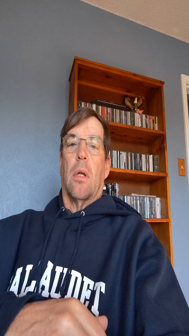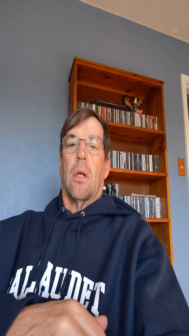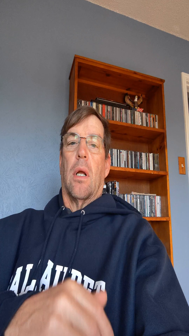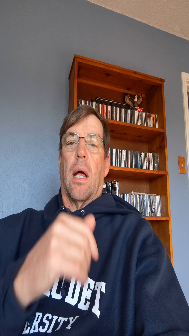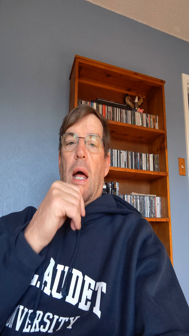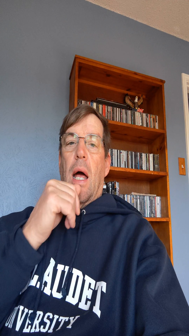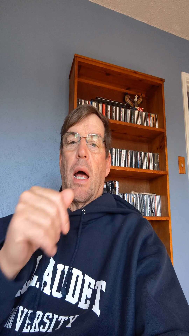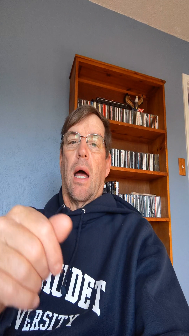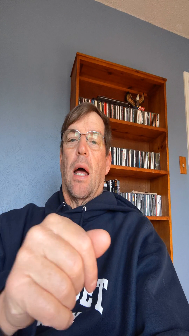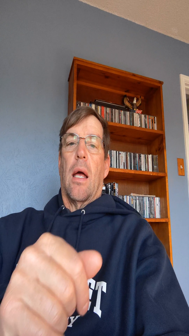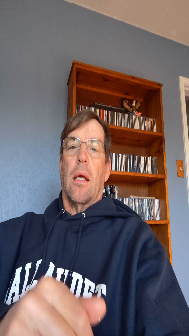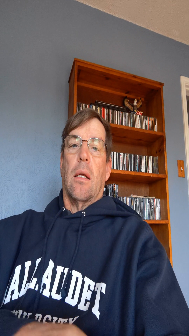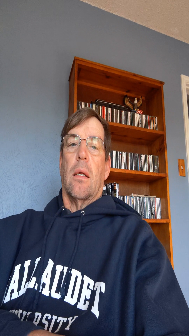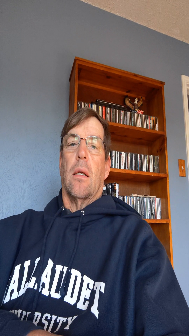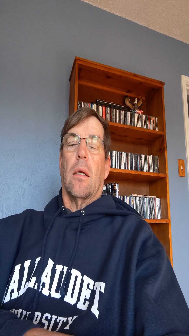hide